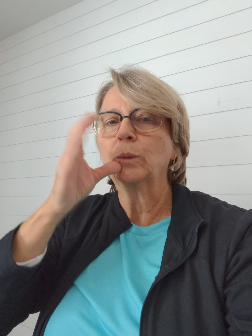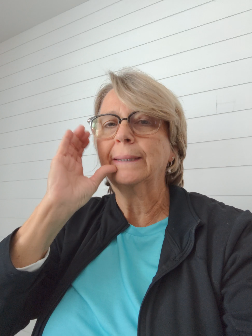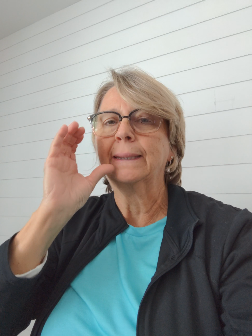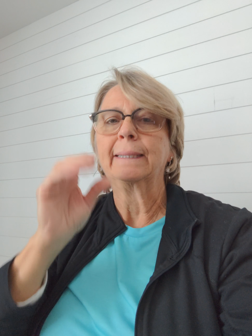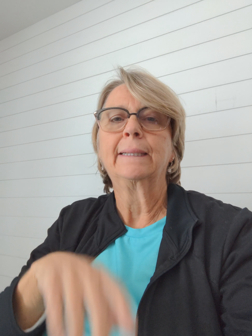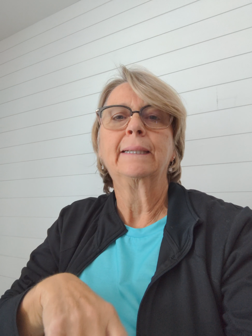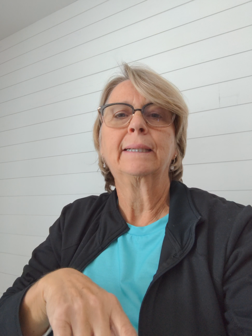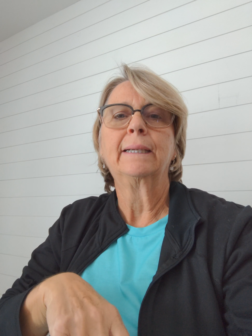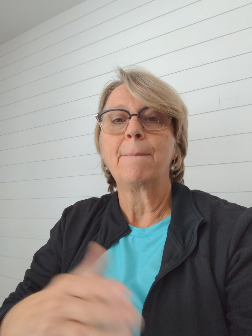drink